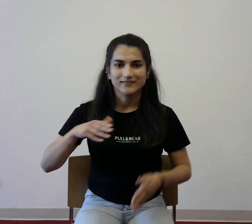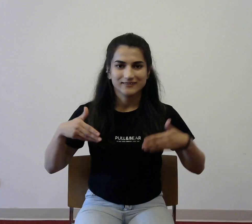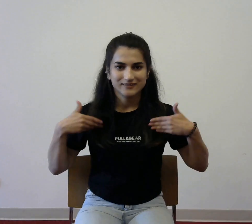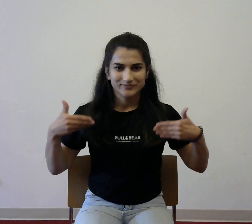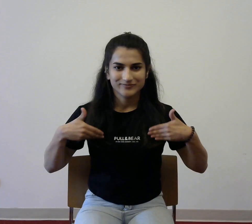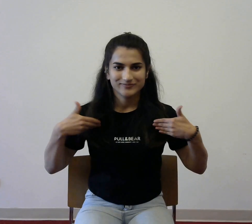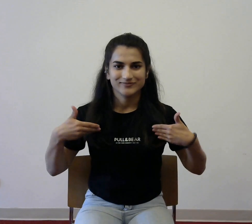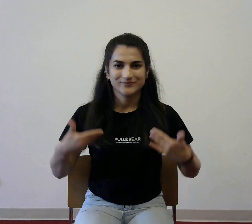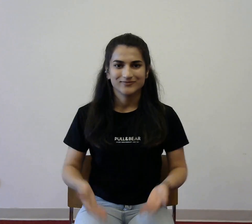salam